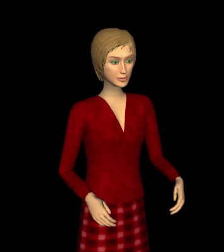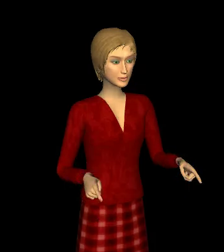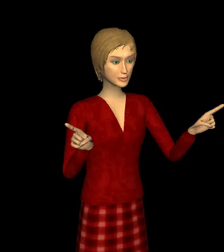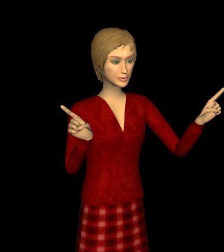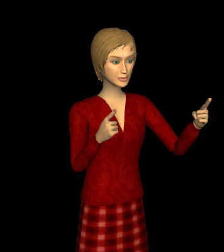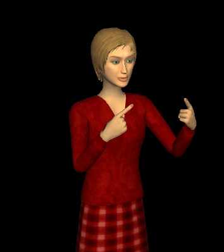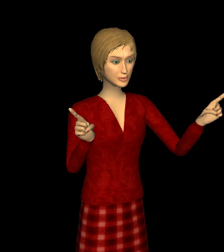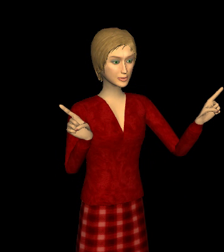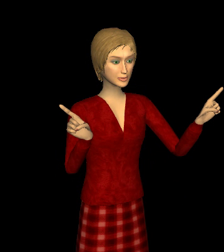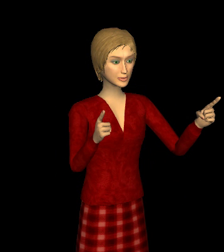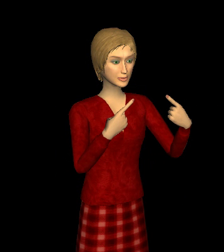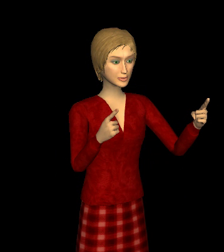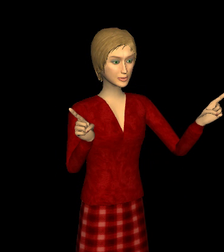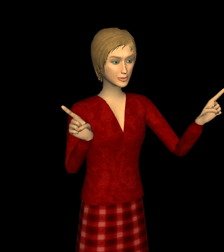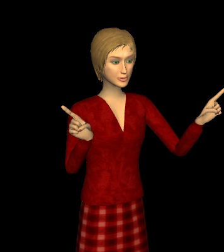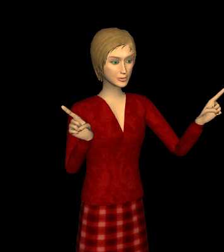موسيقى